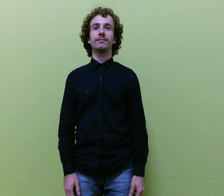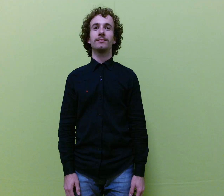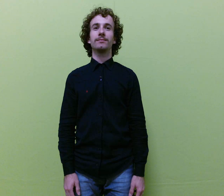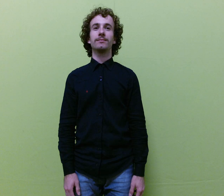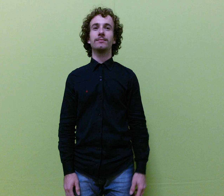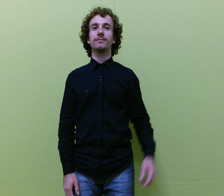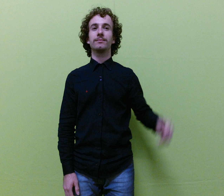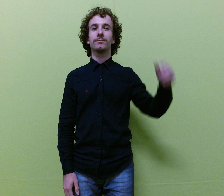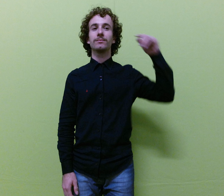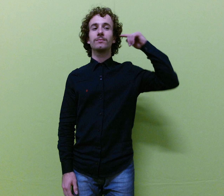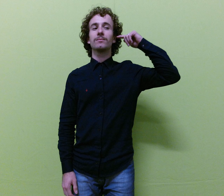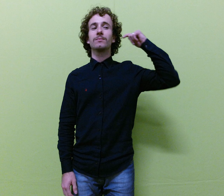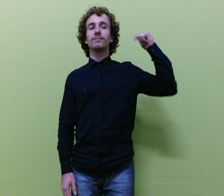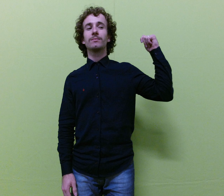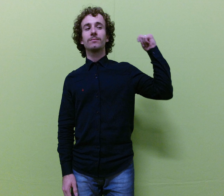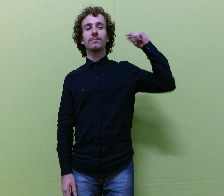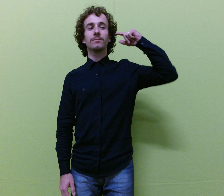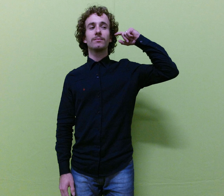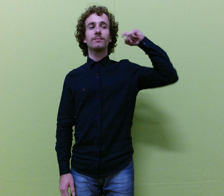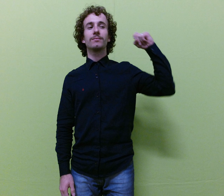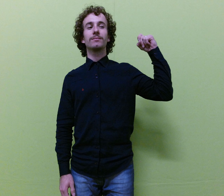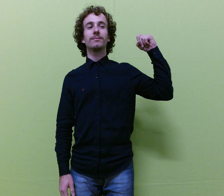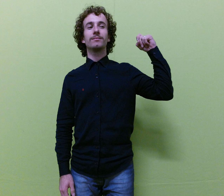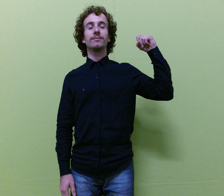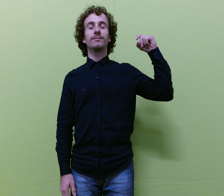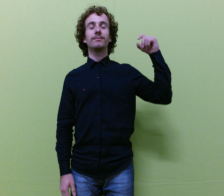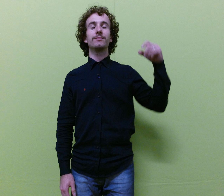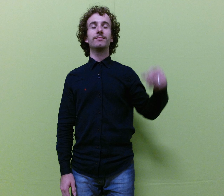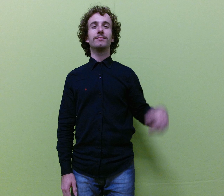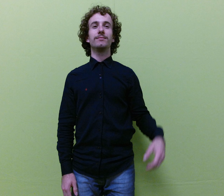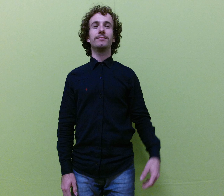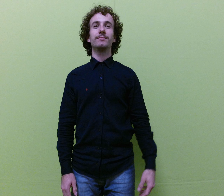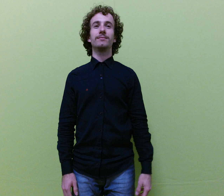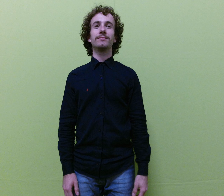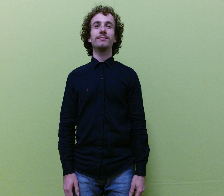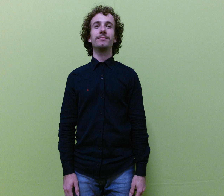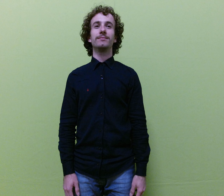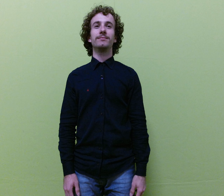barulho